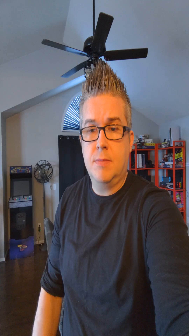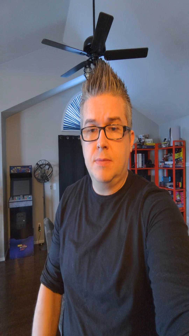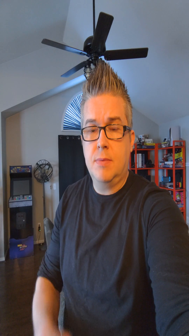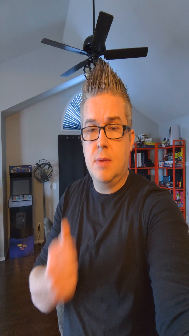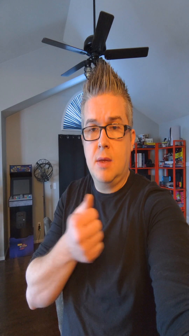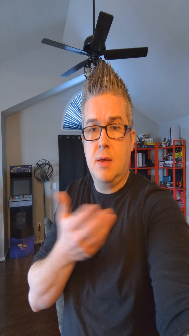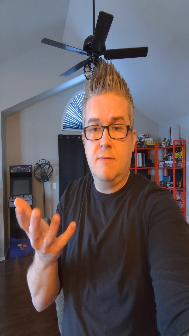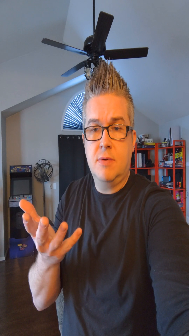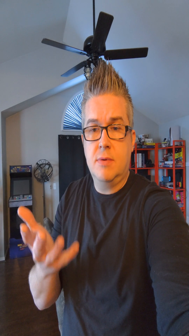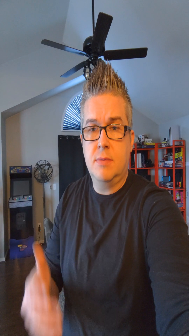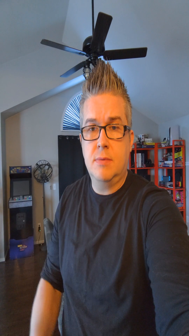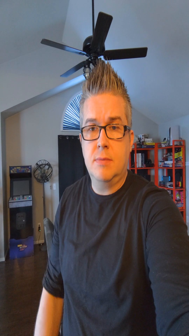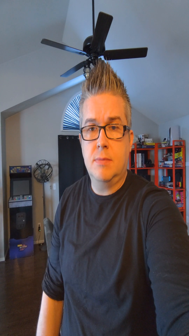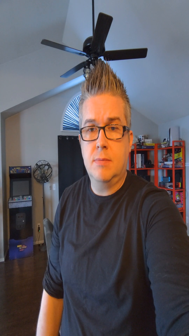every